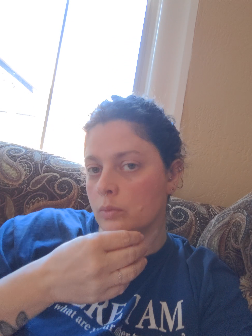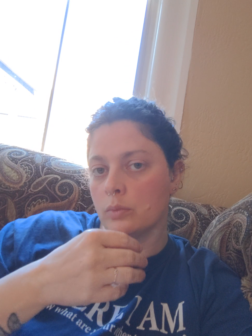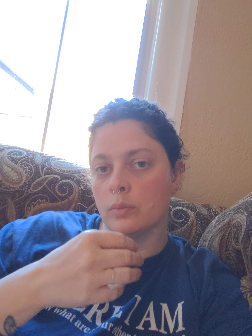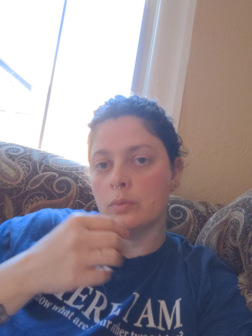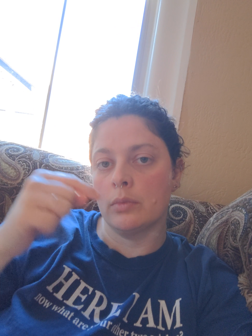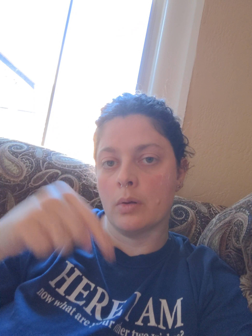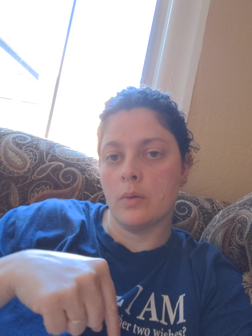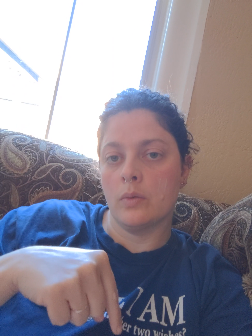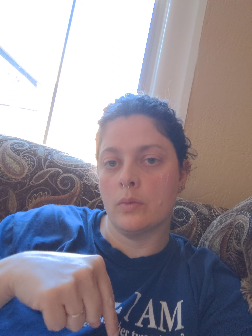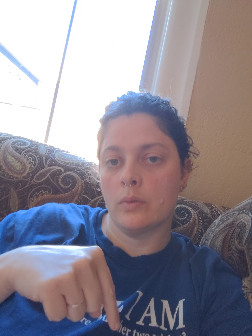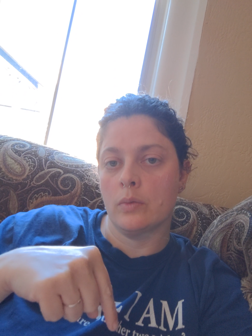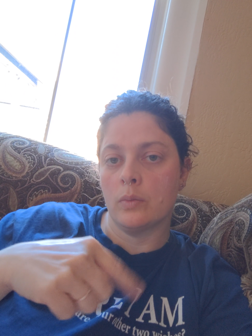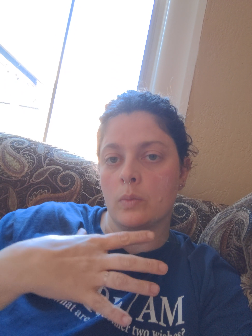down